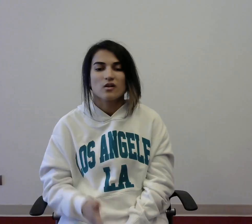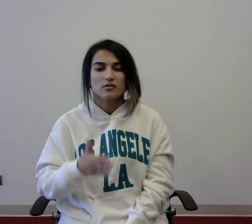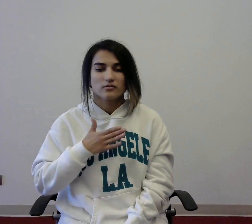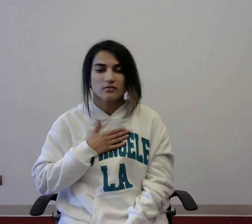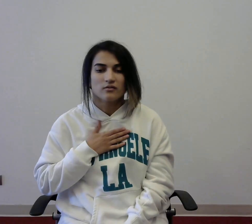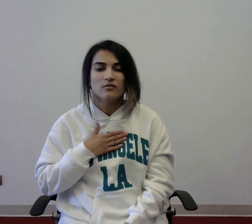mən